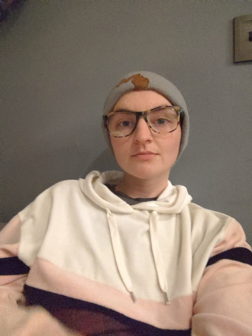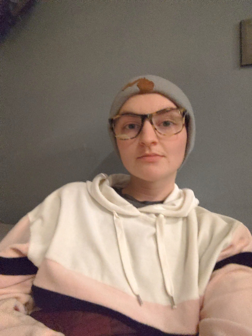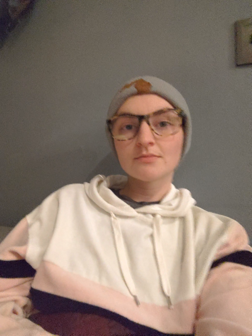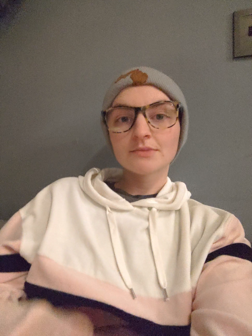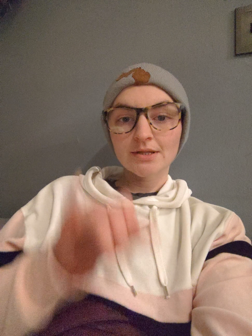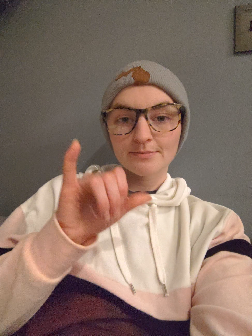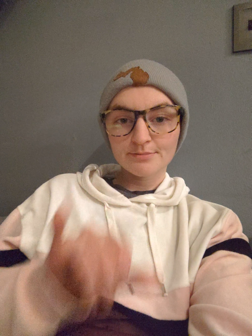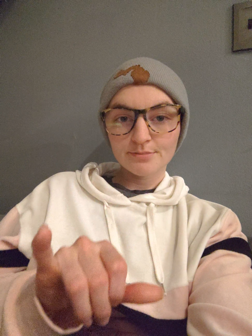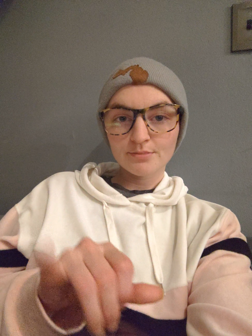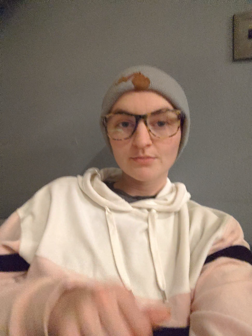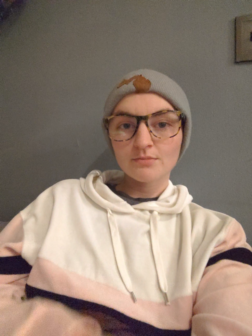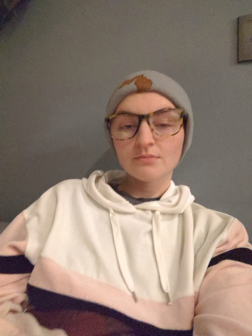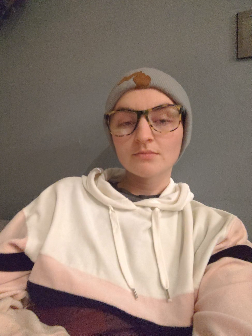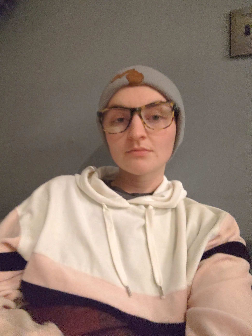stay